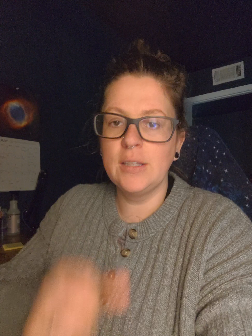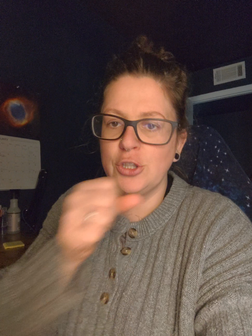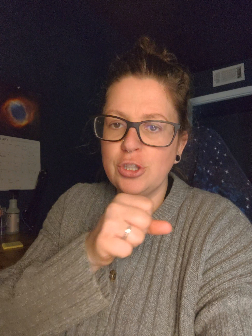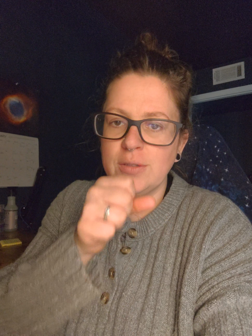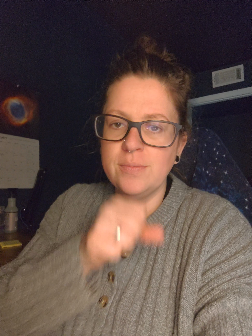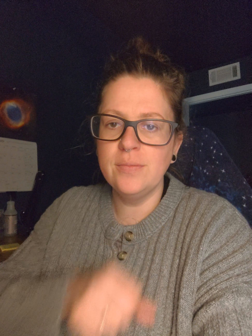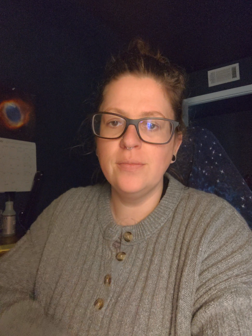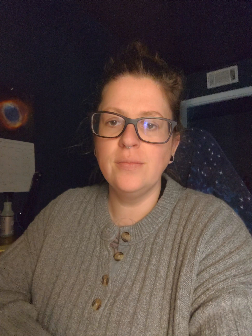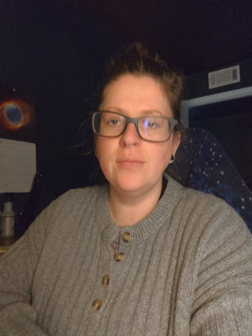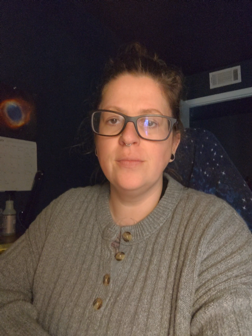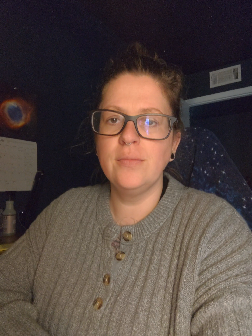ice cream